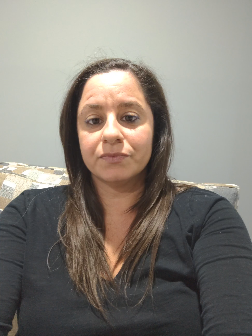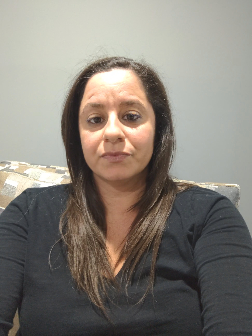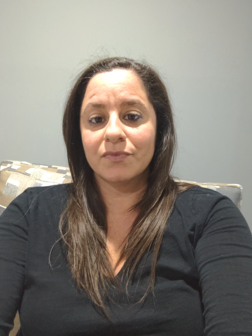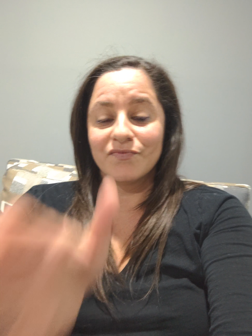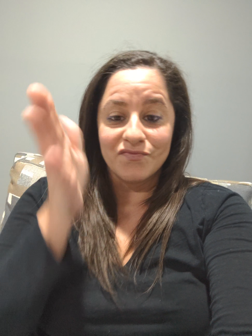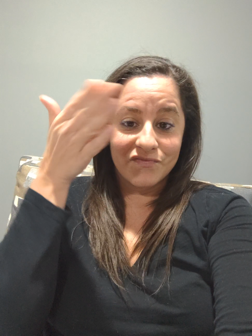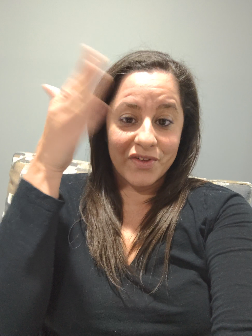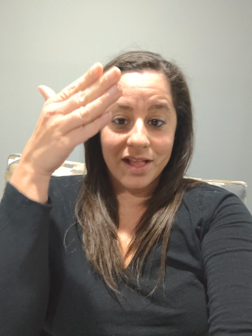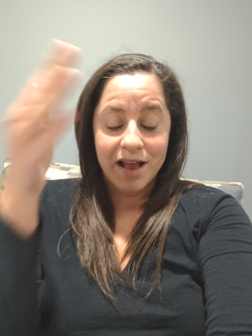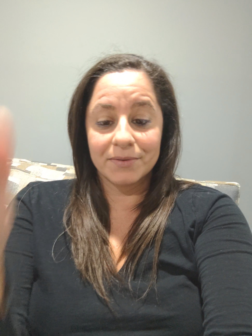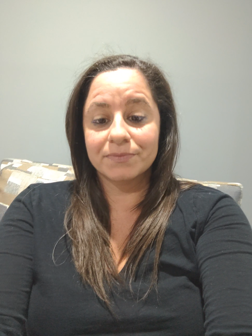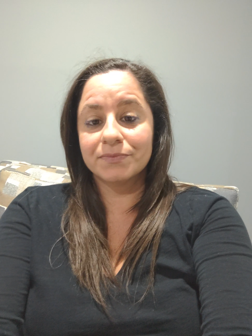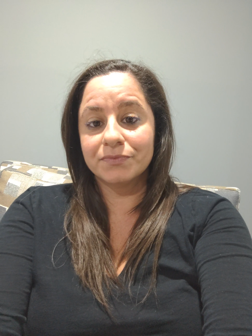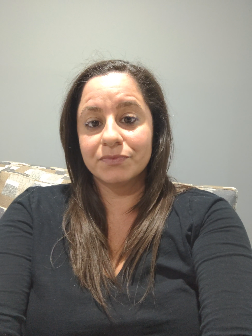flag